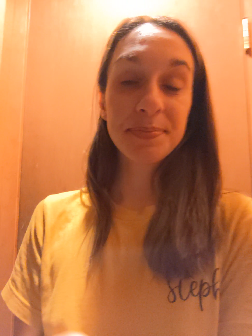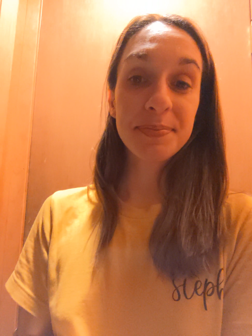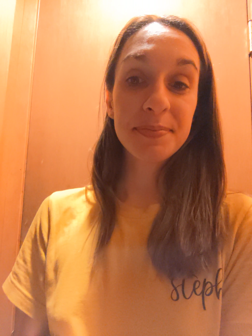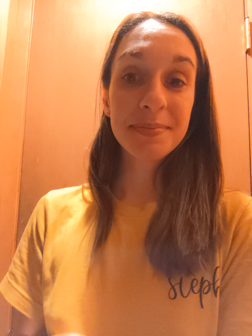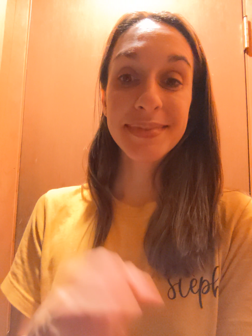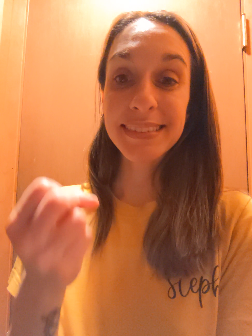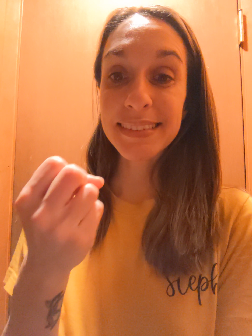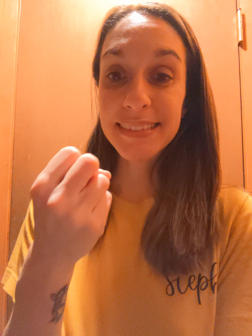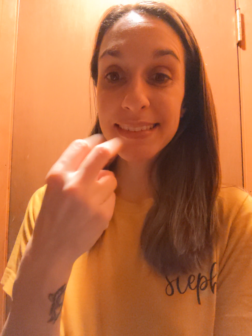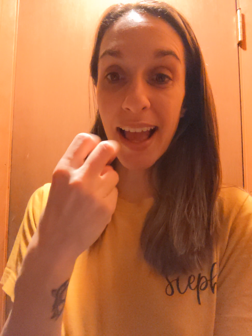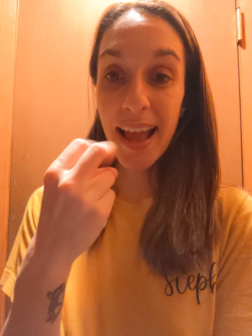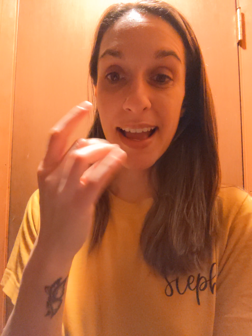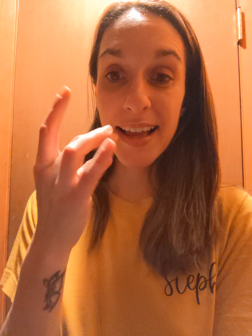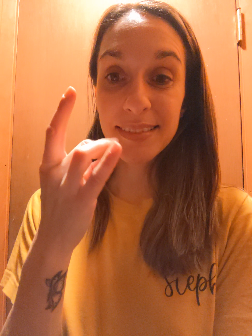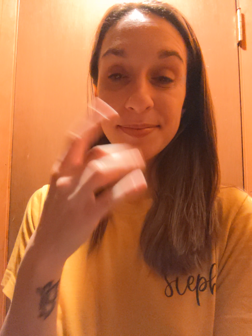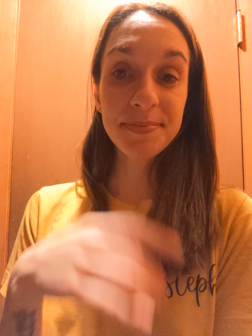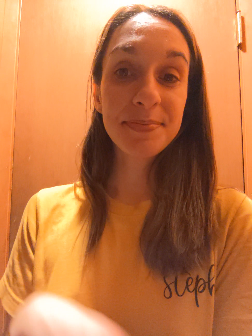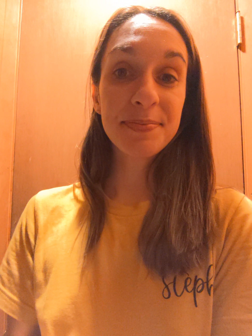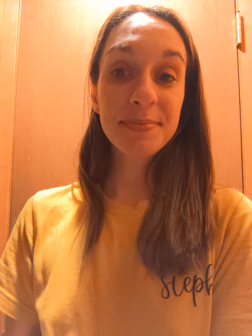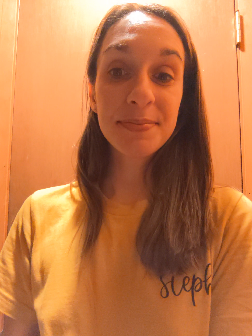snack